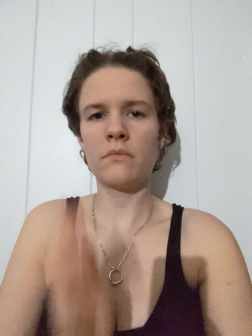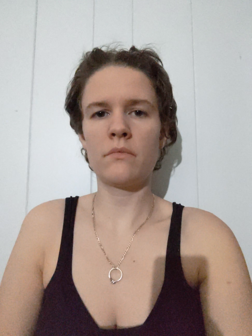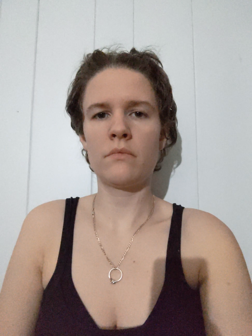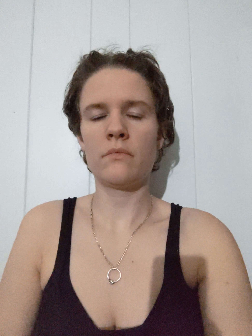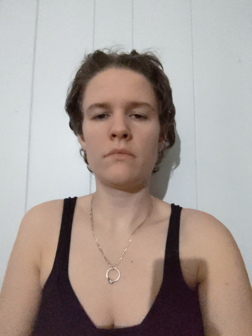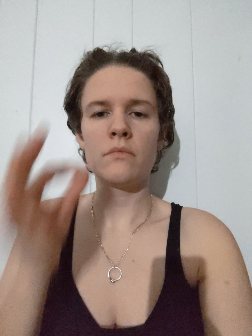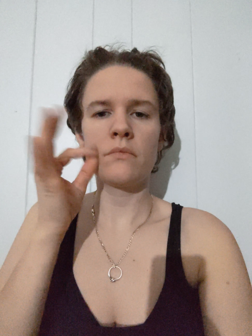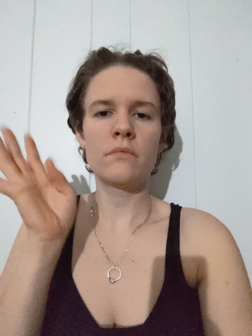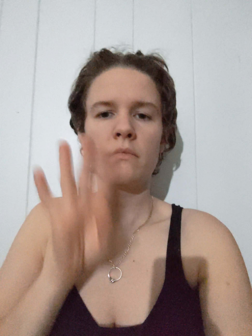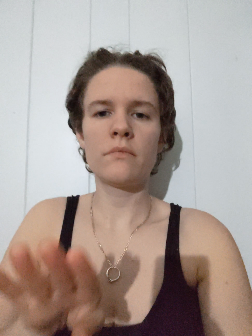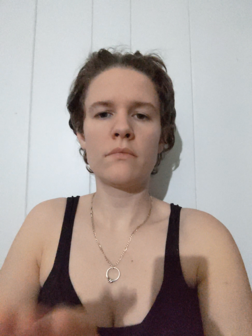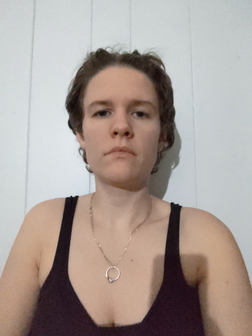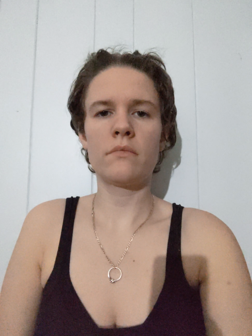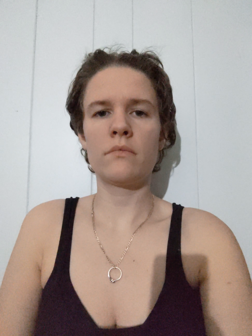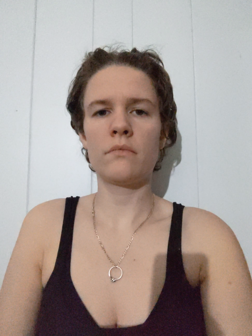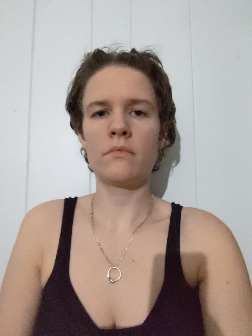bee